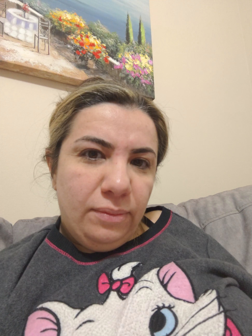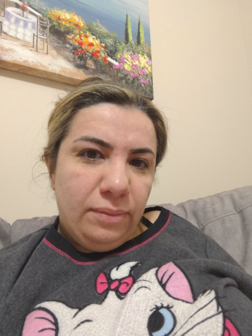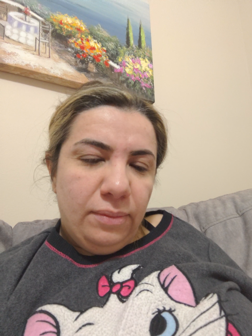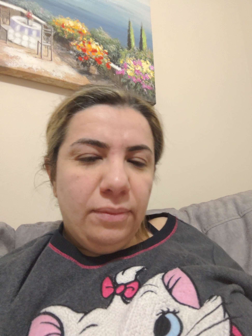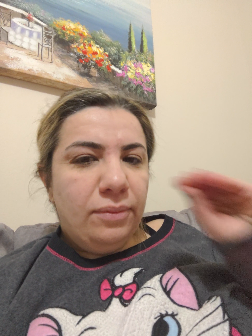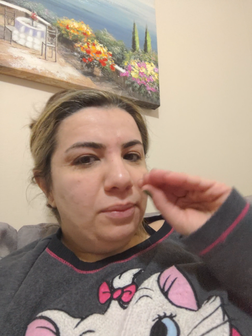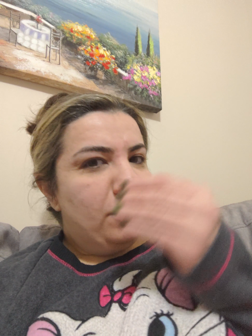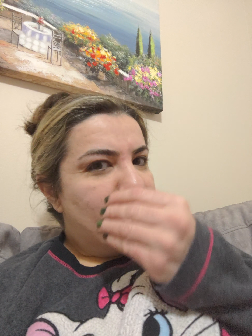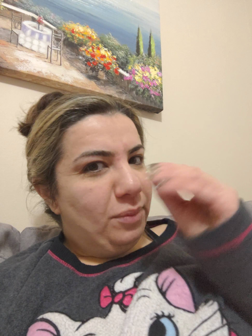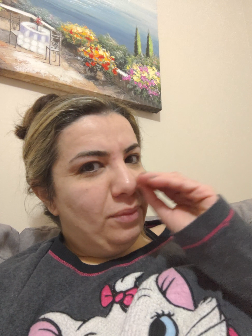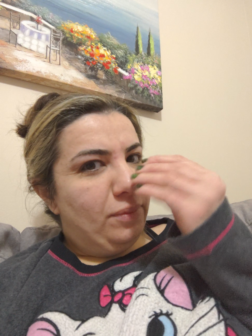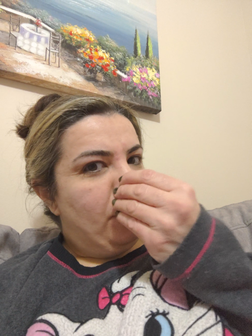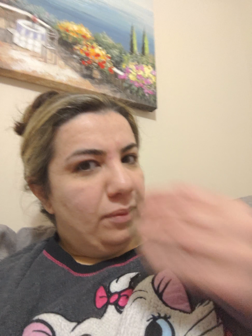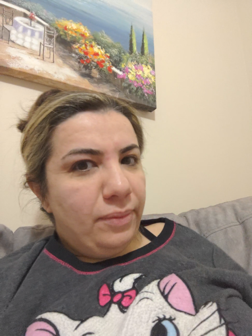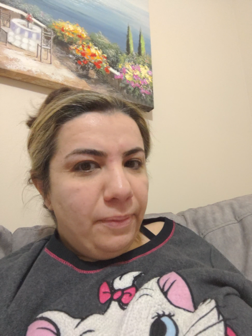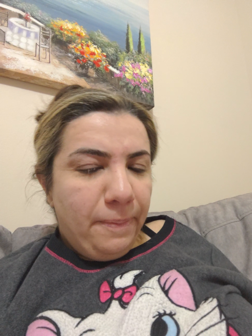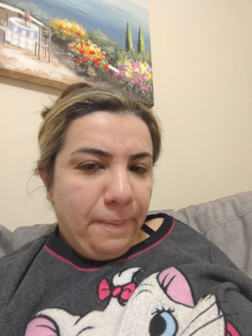flower